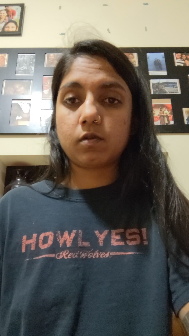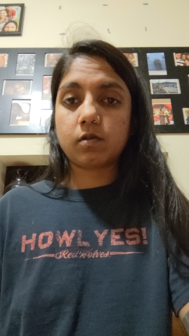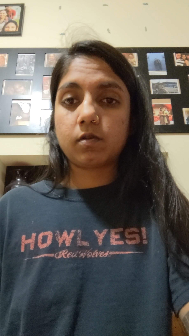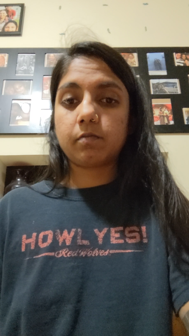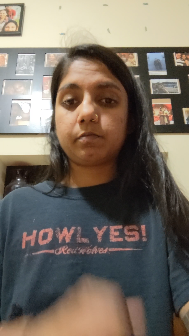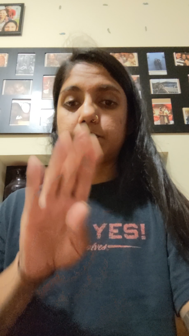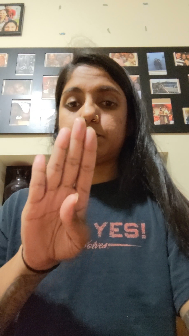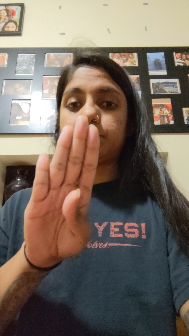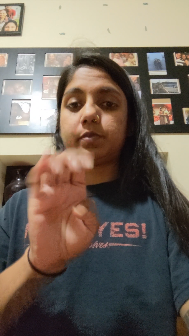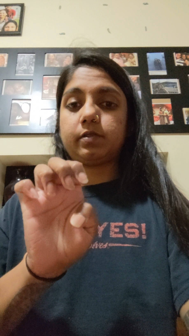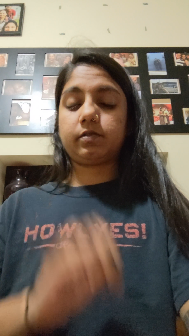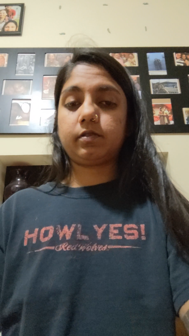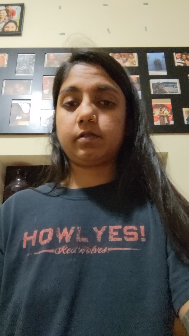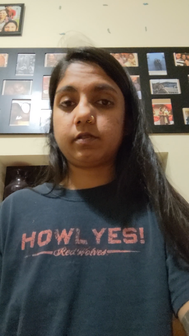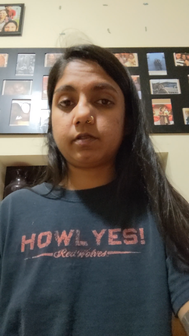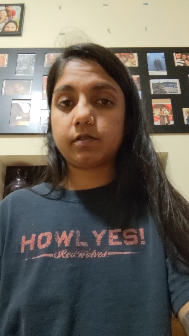be